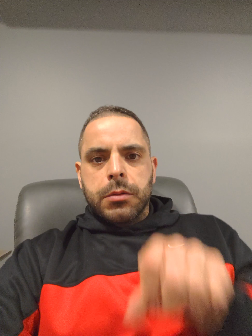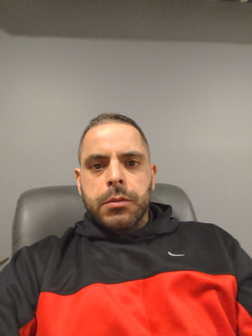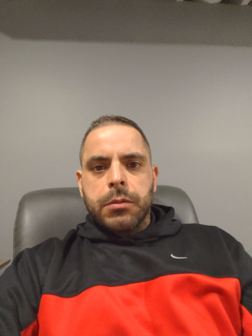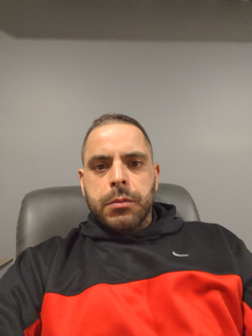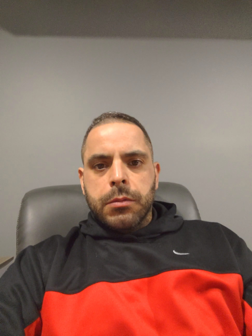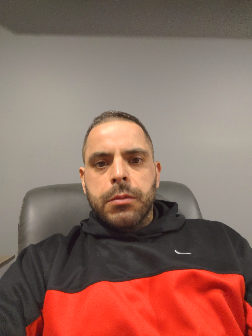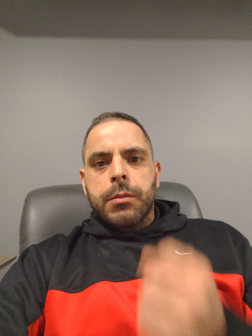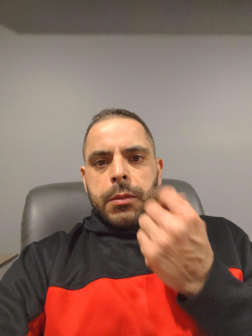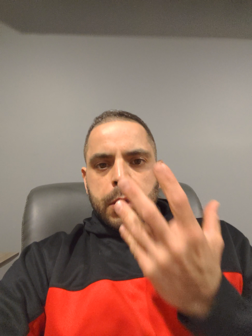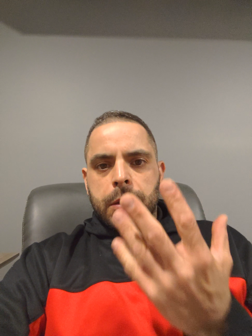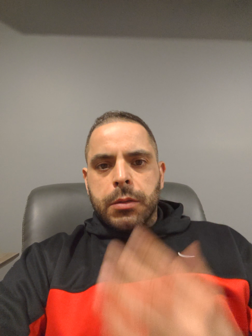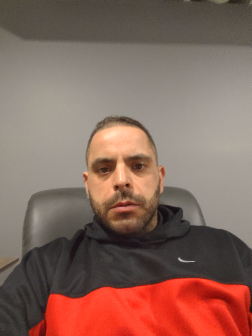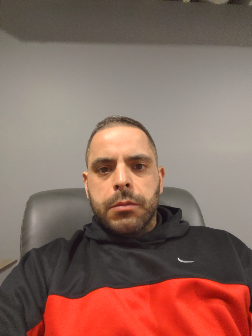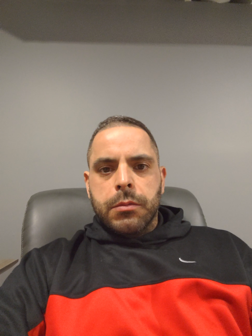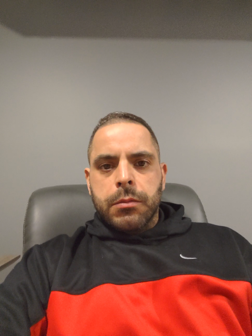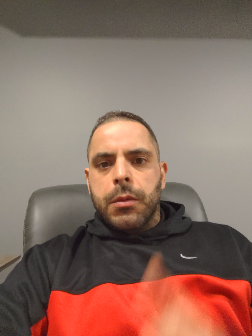many